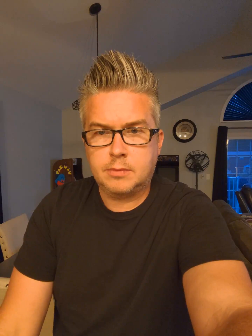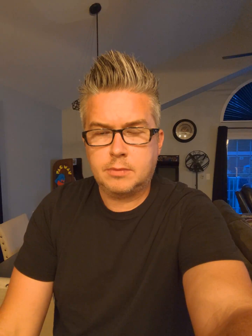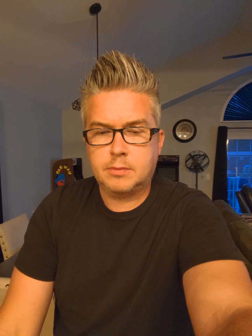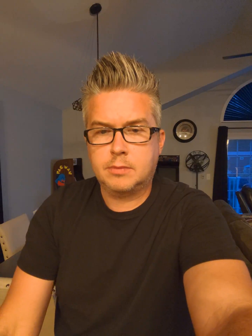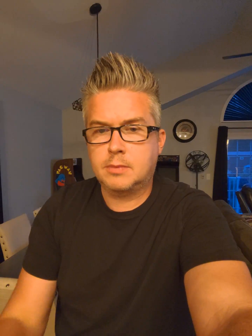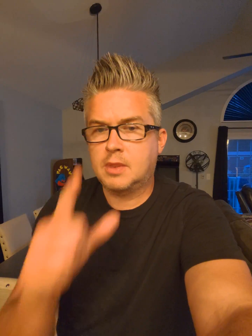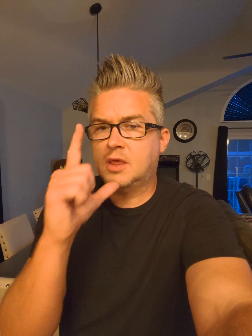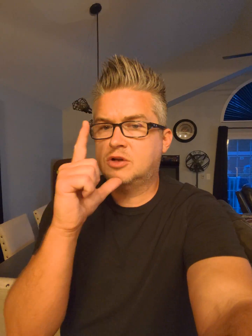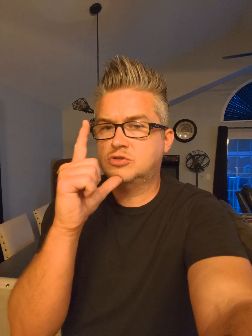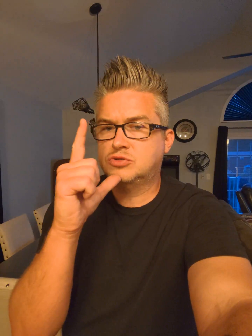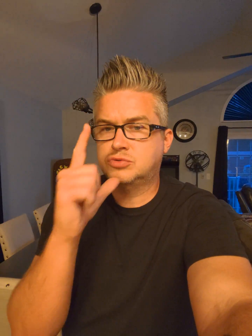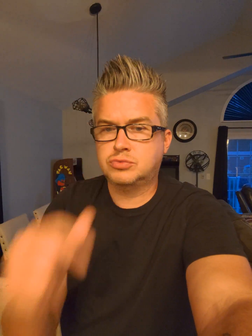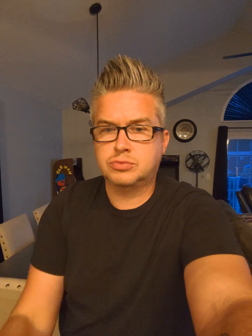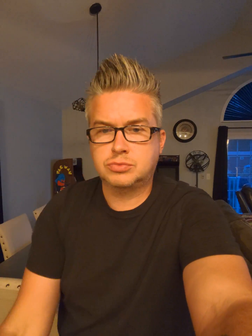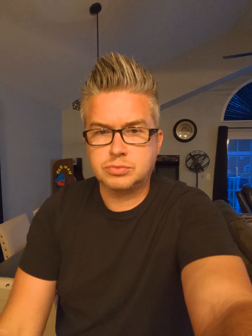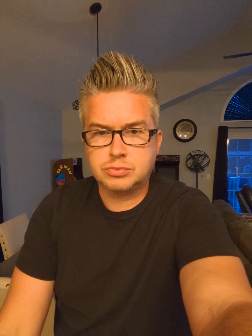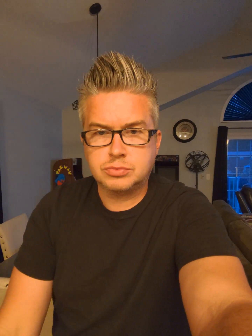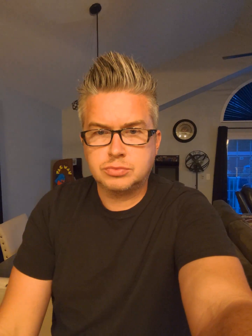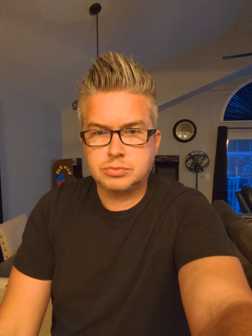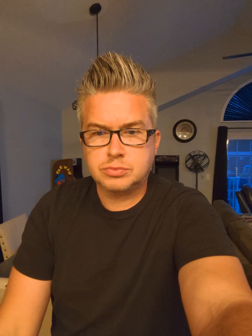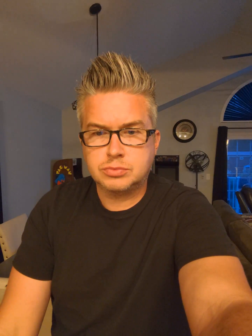lunch